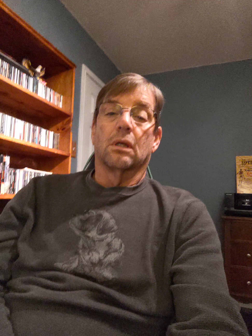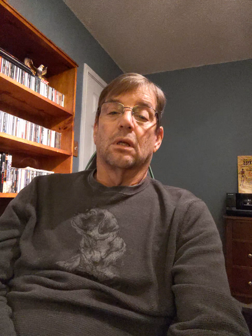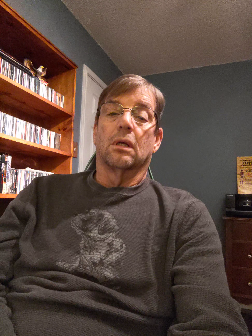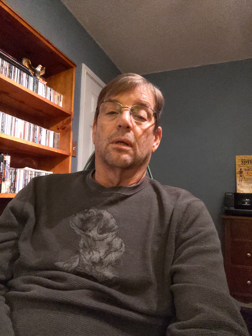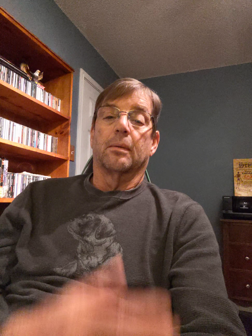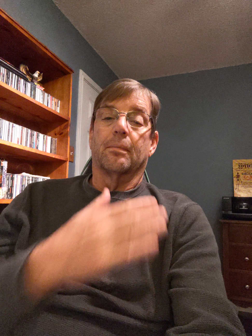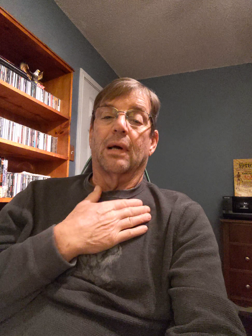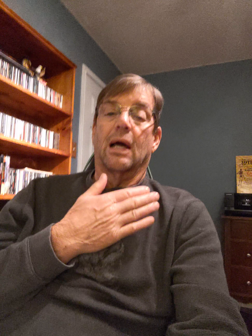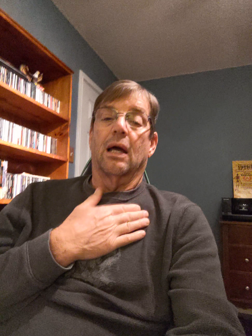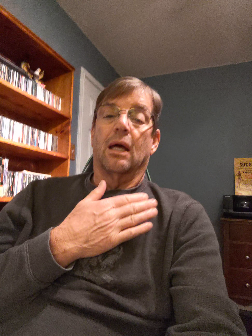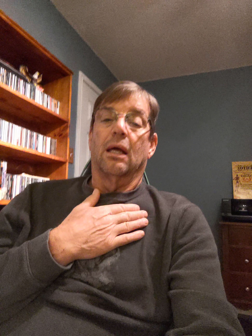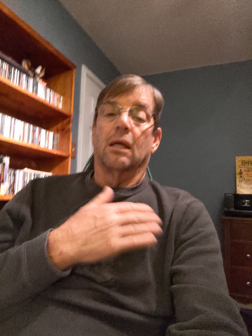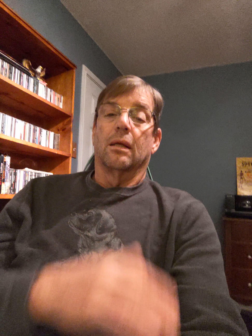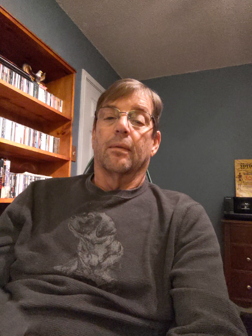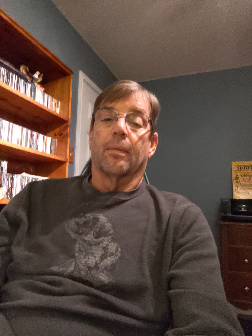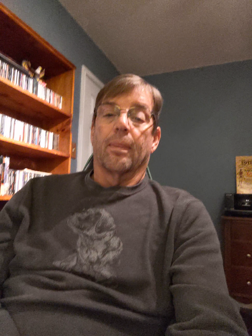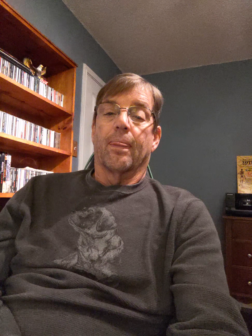my